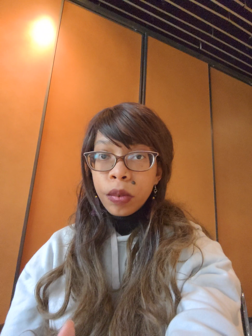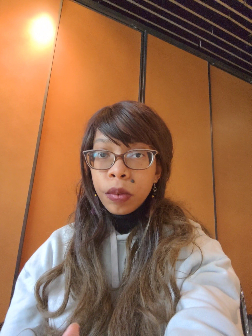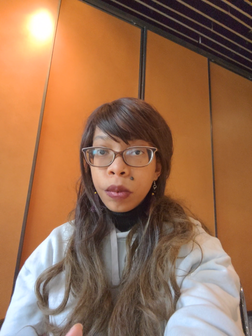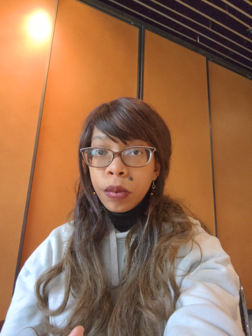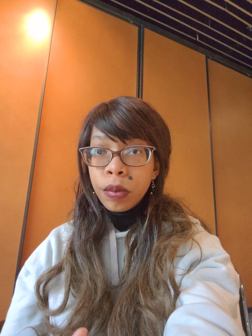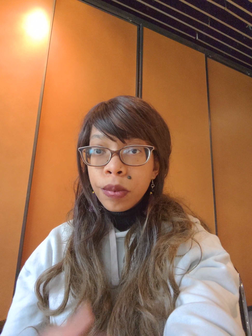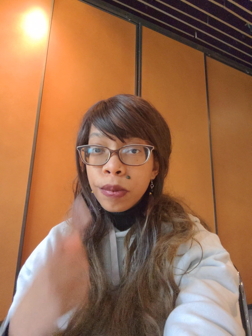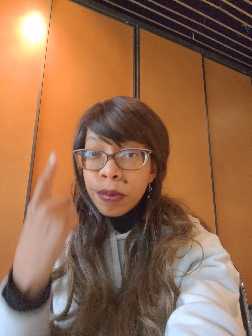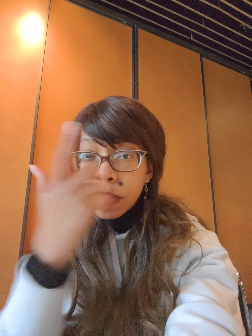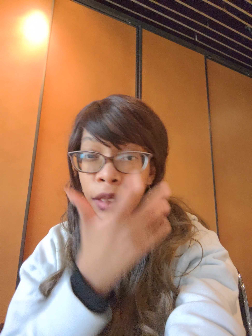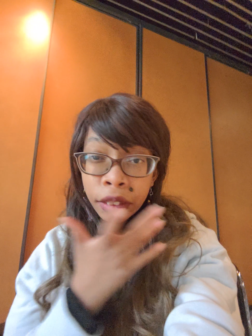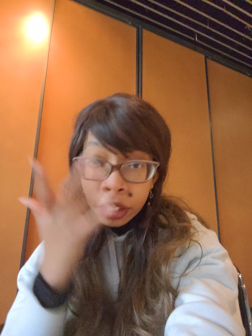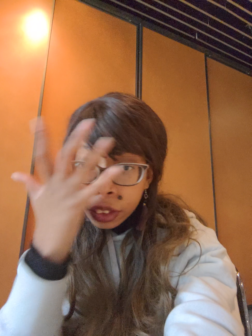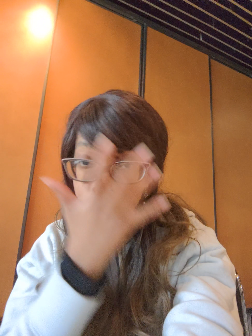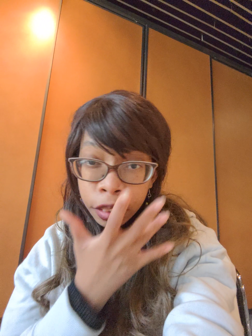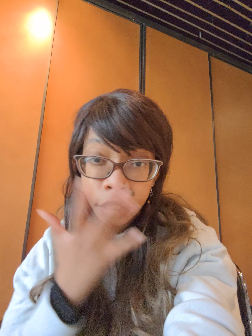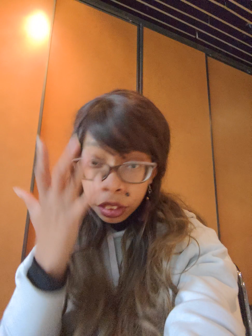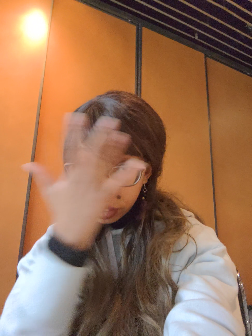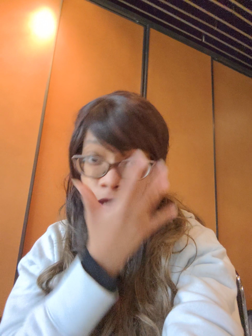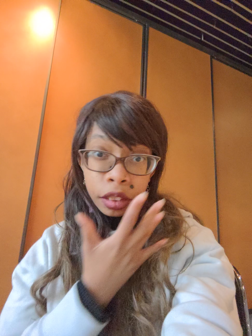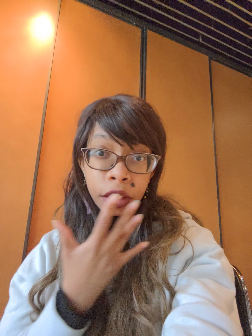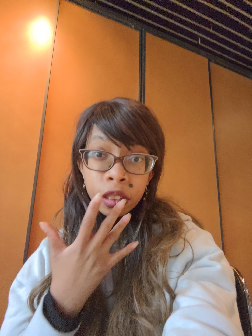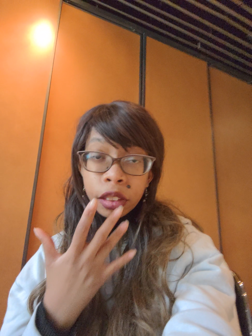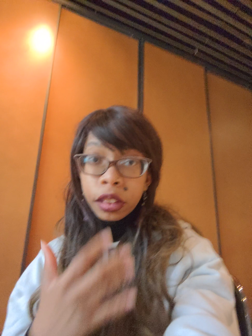face